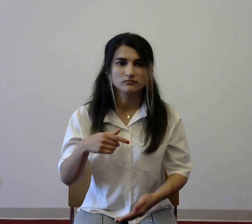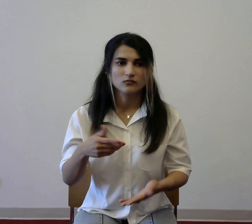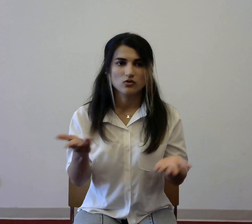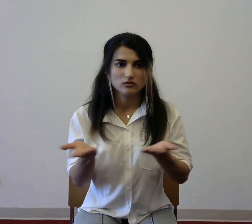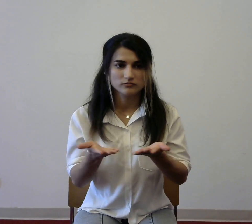hansı